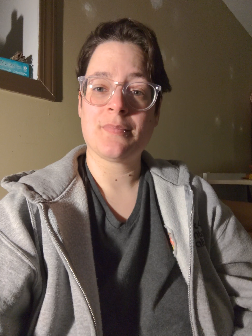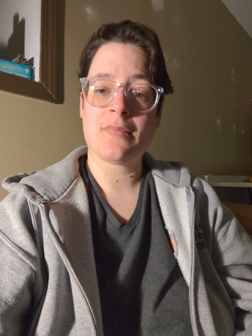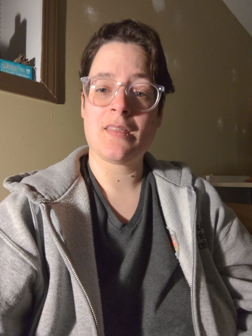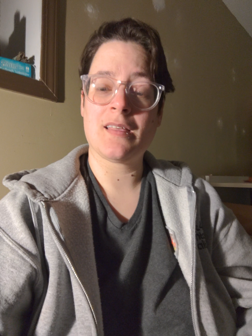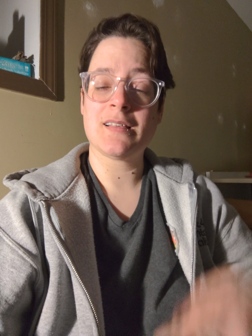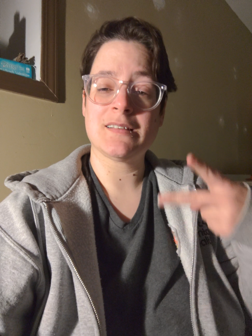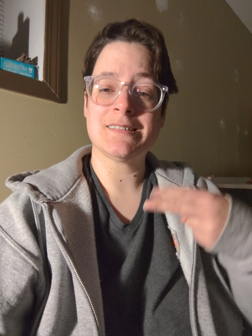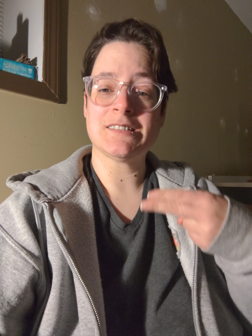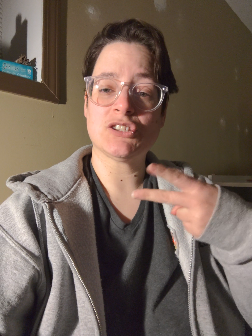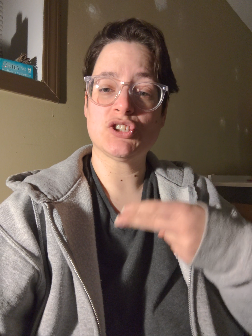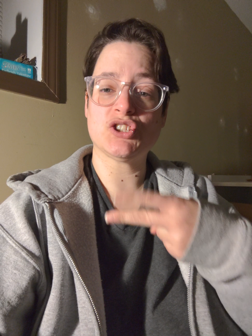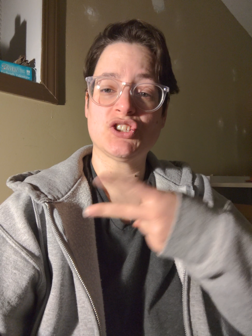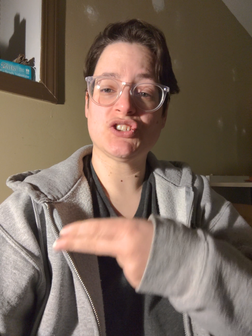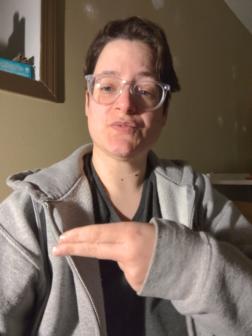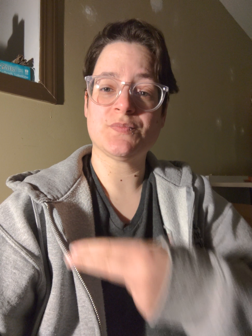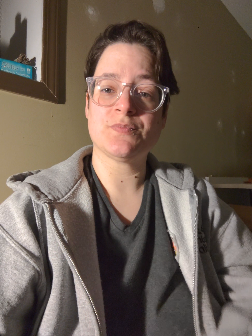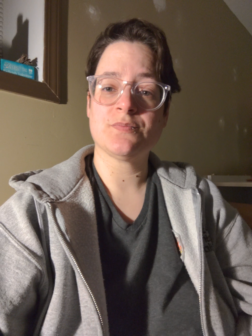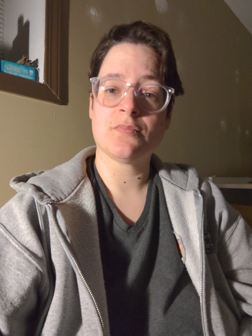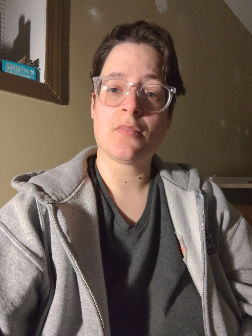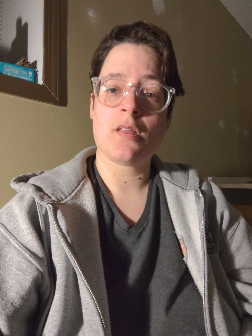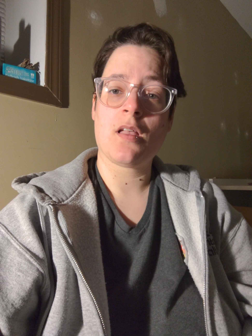scissors